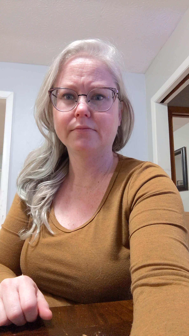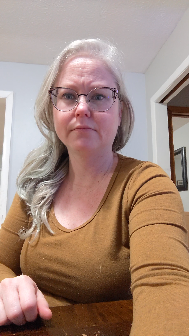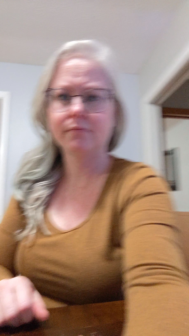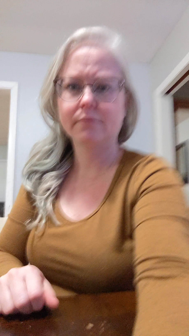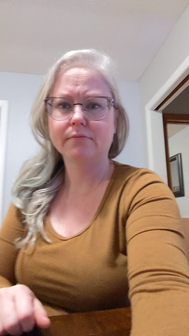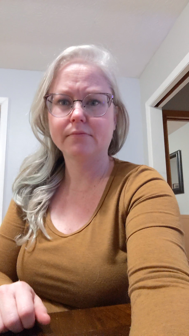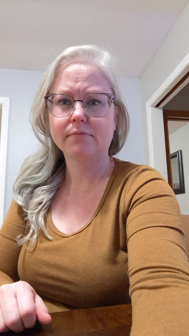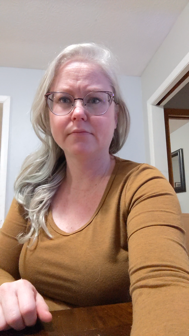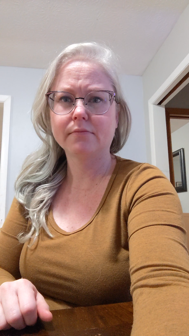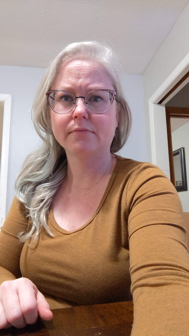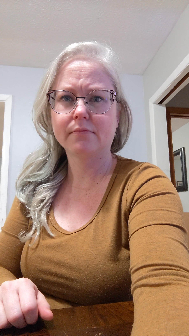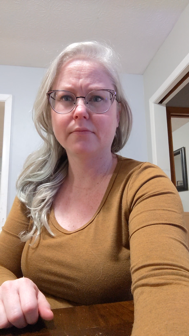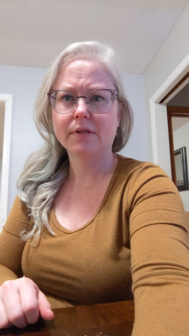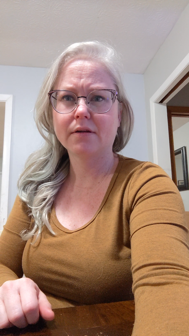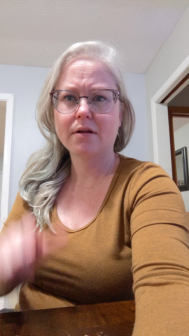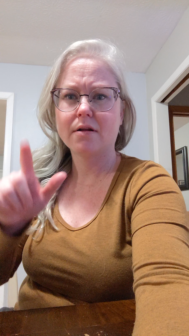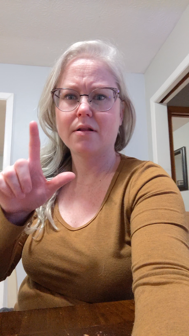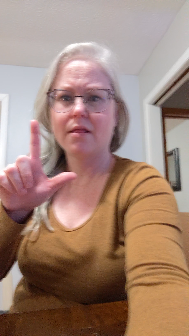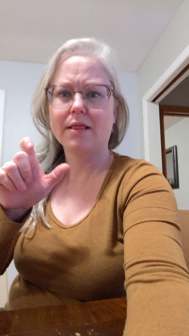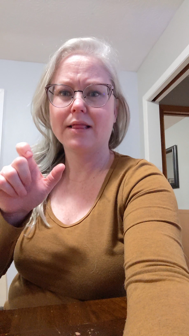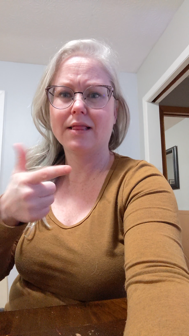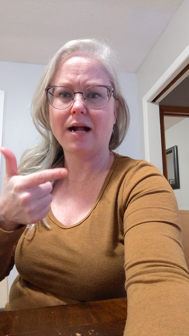leg